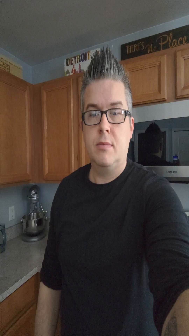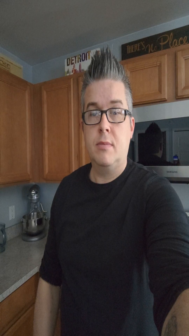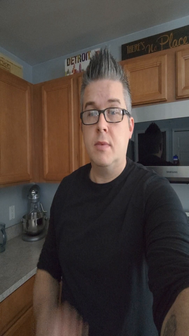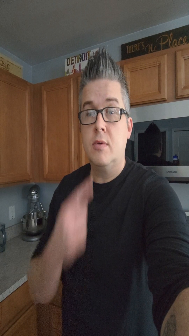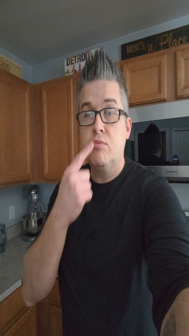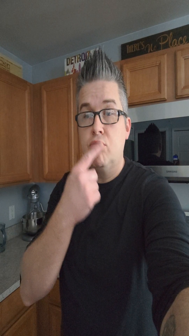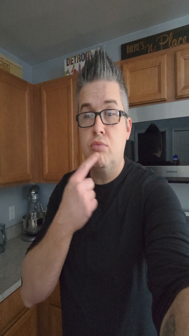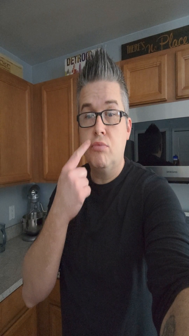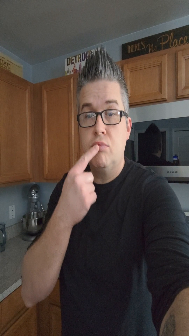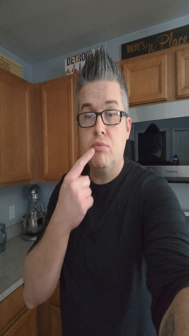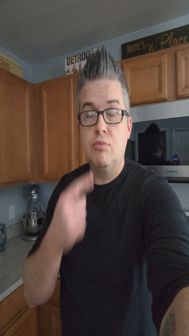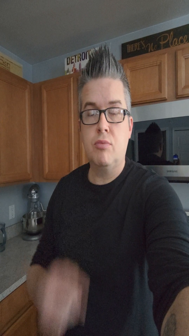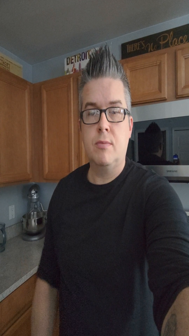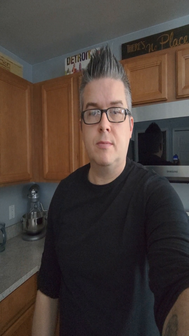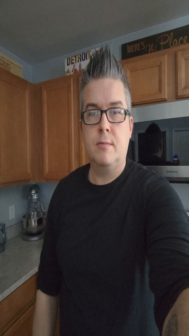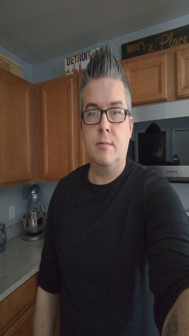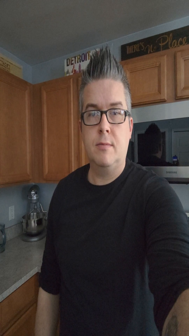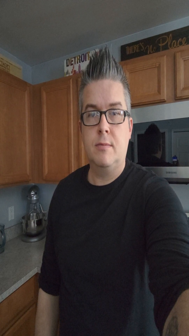lips